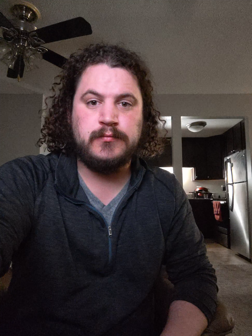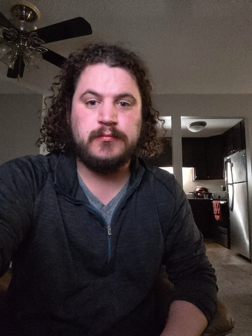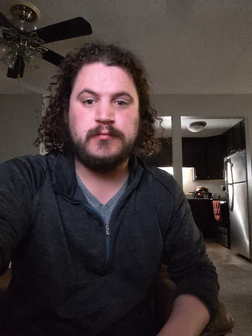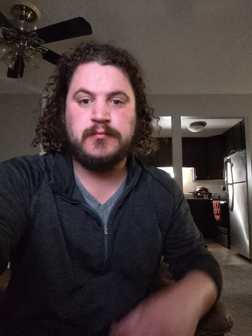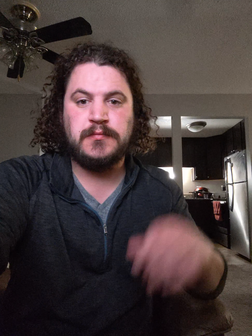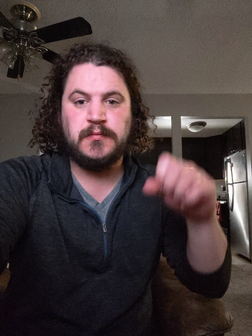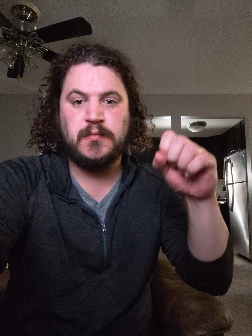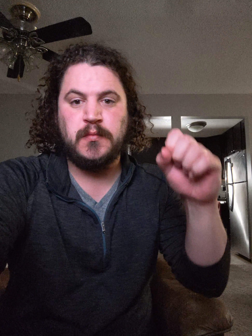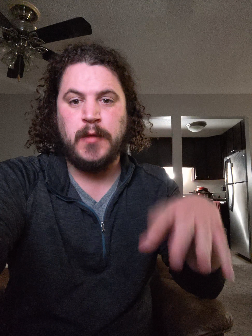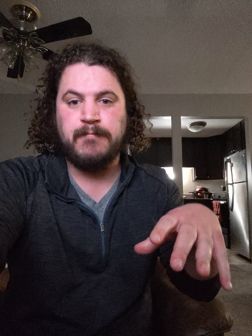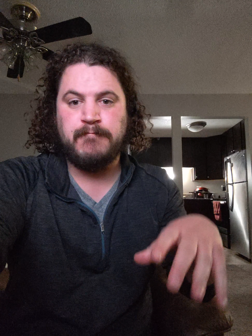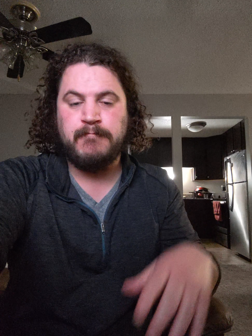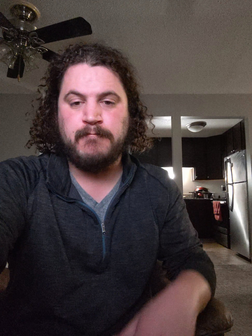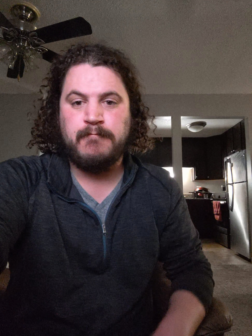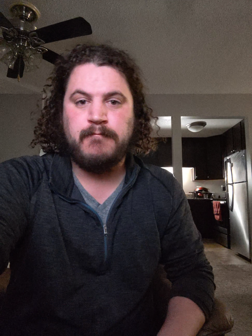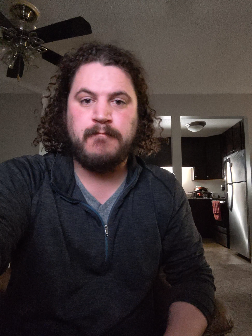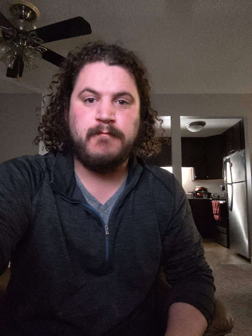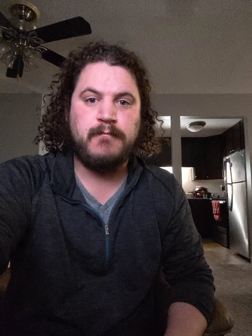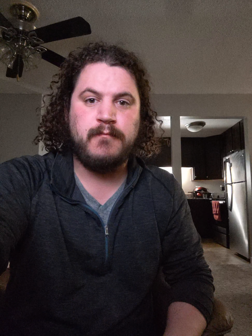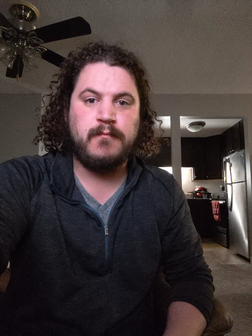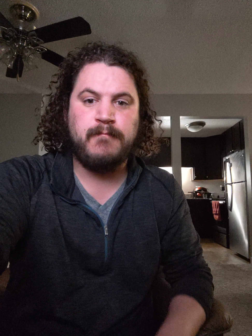drop